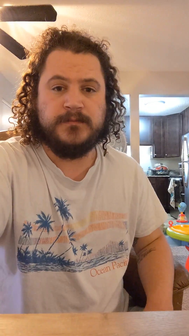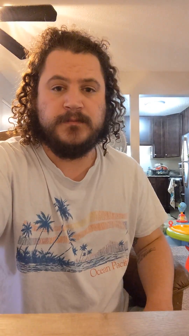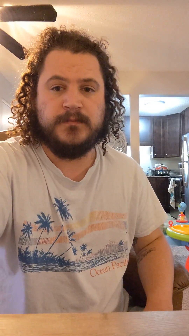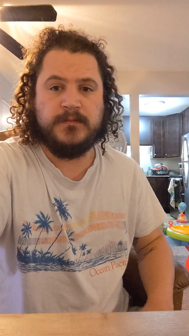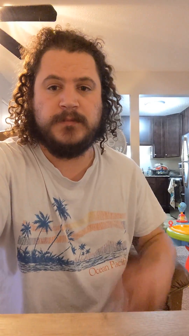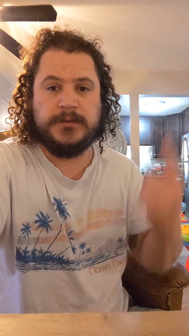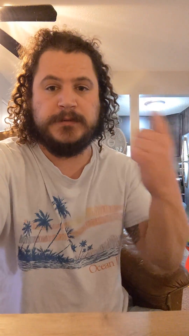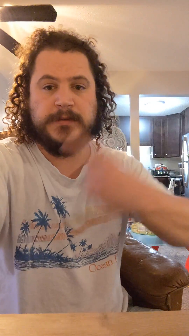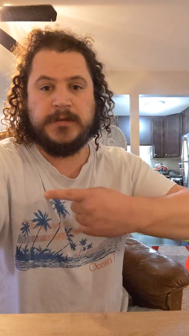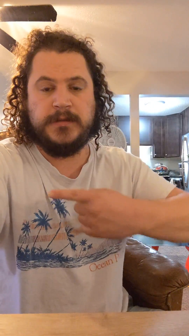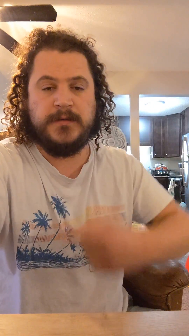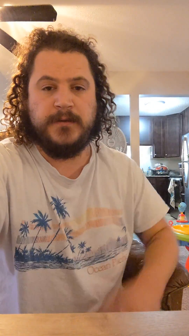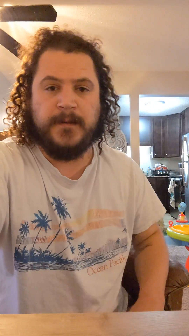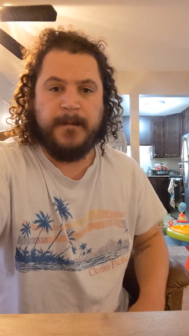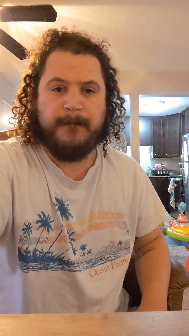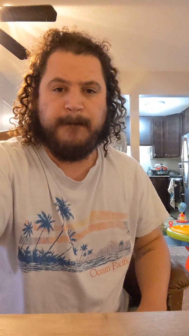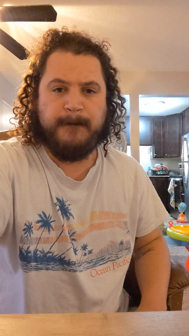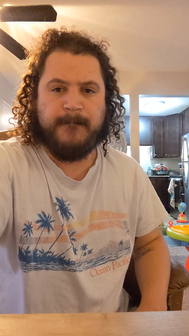day